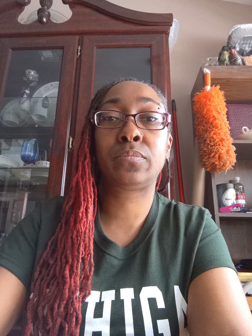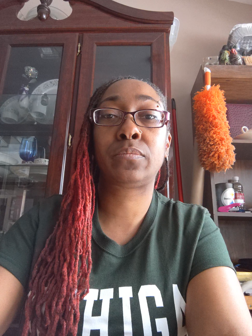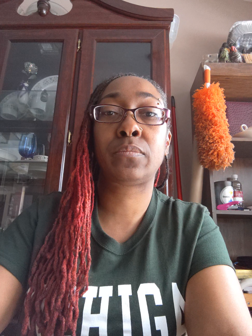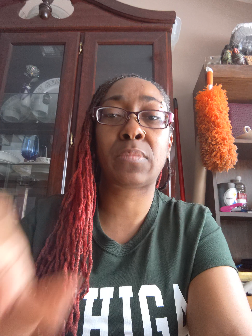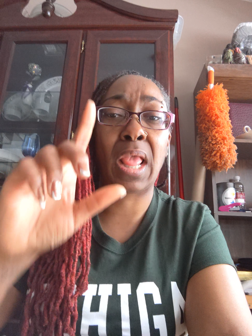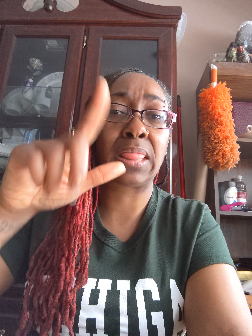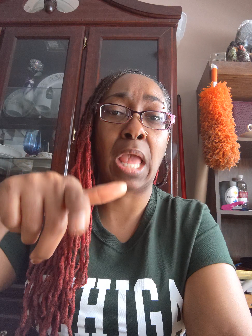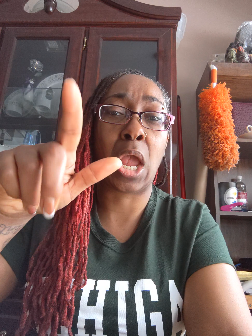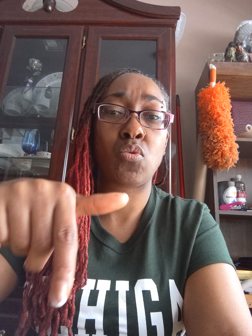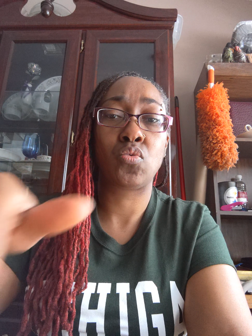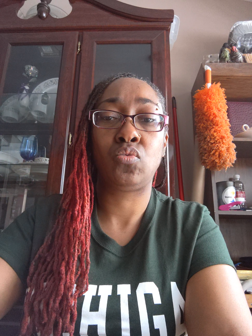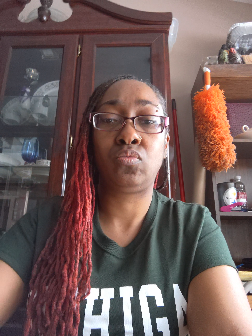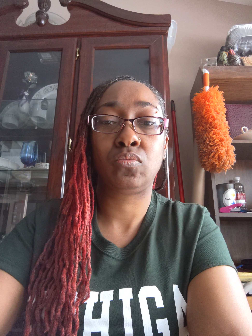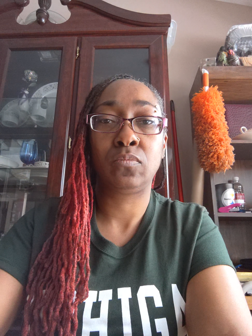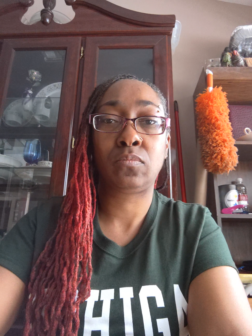later